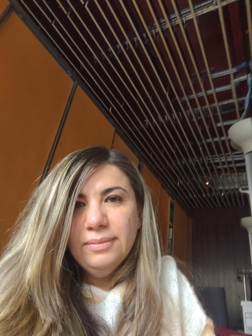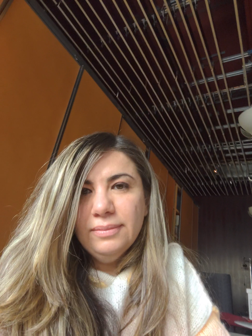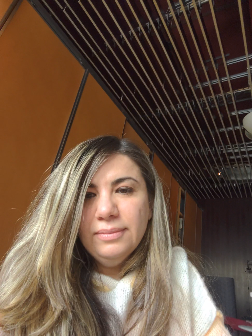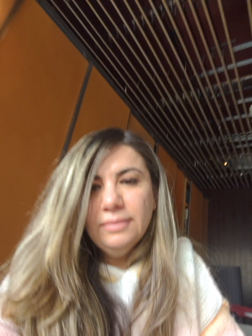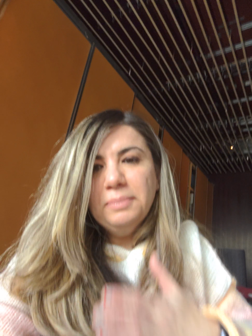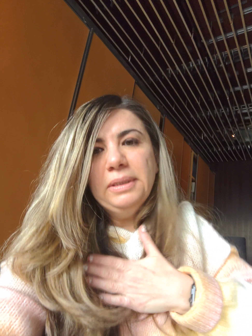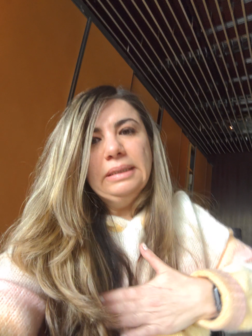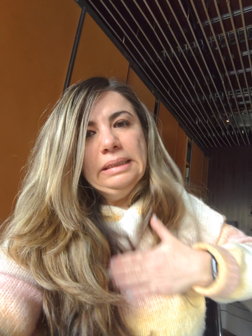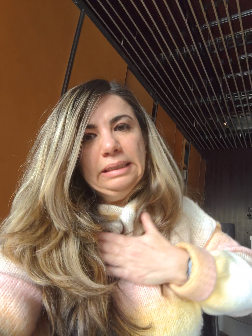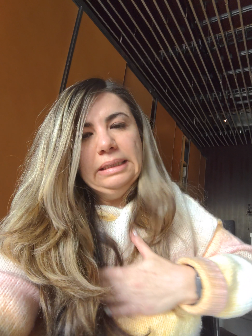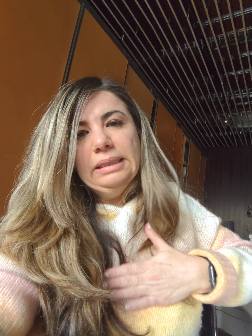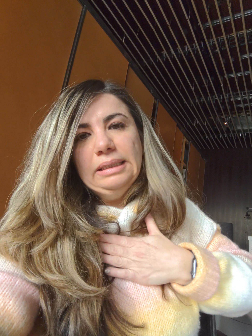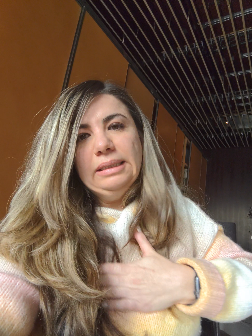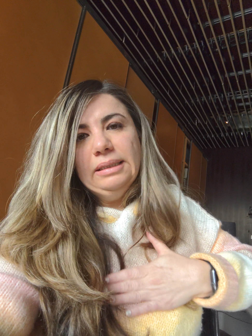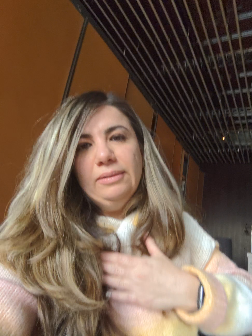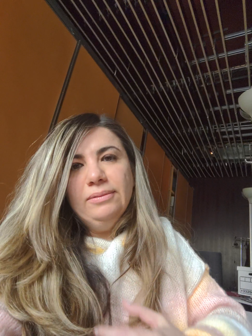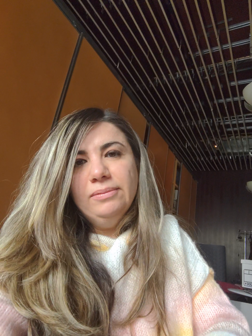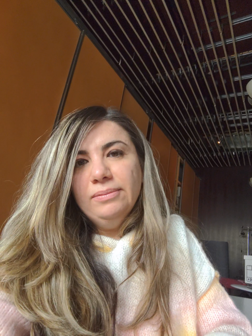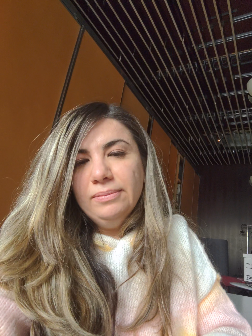please